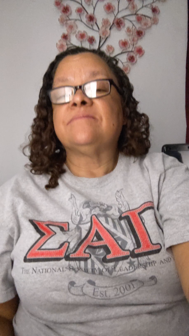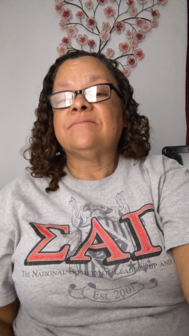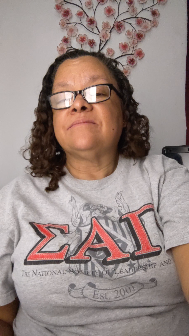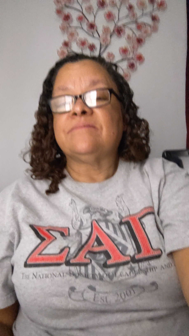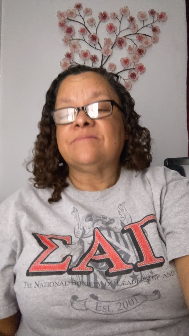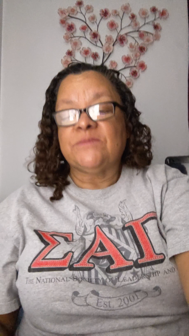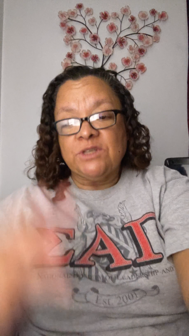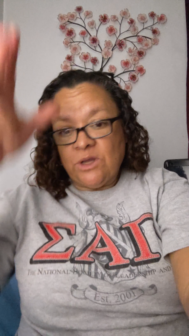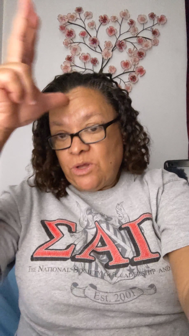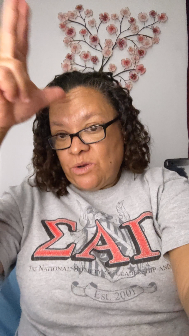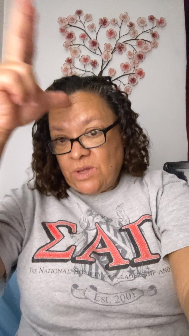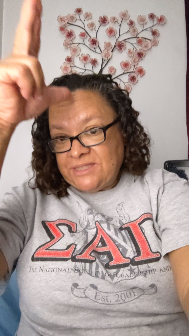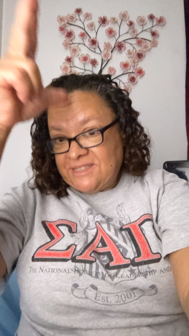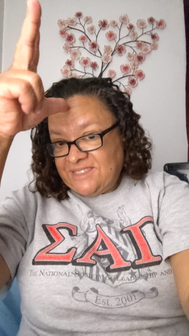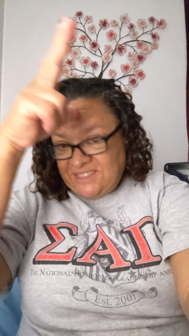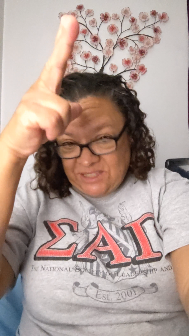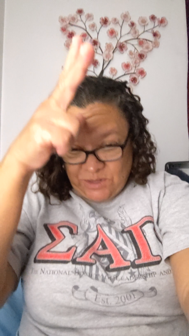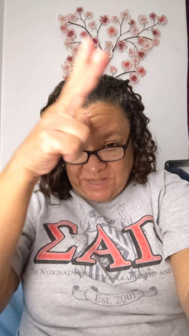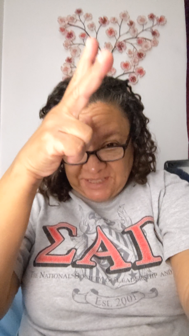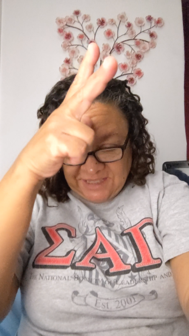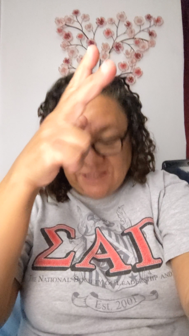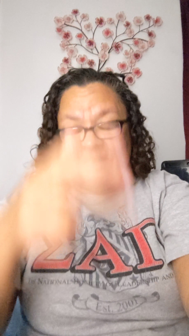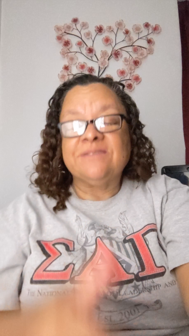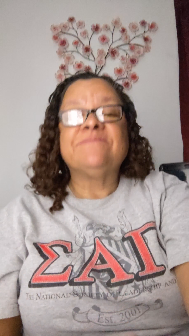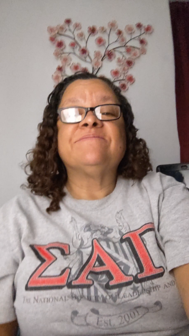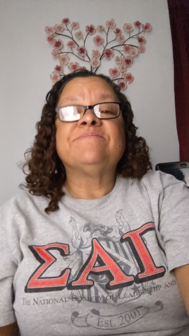rooster